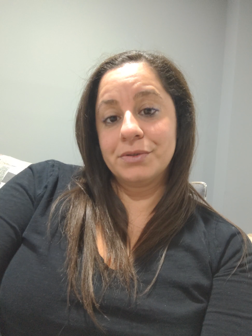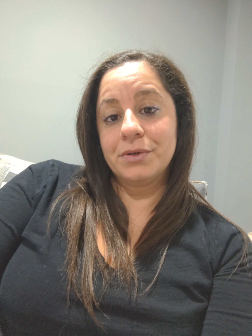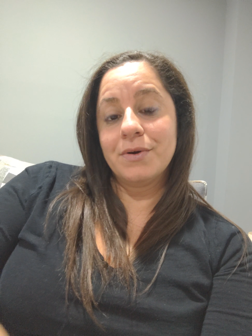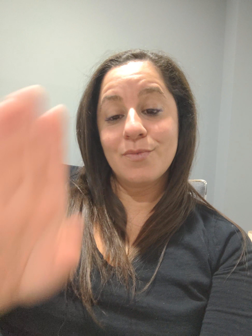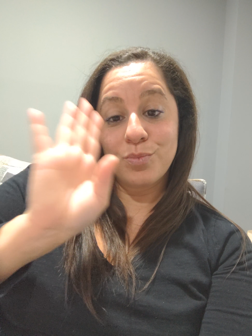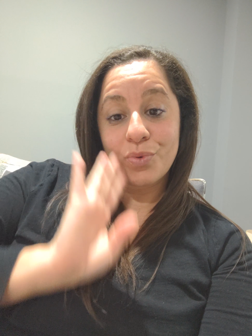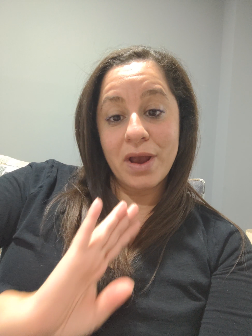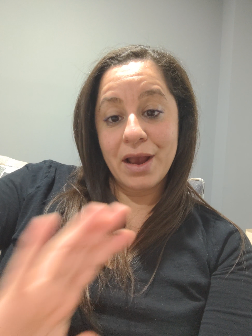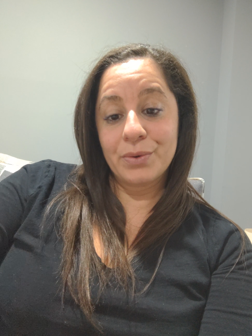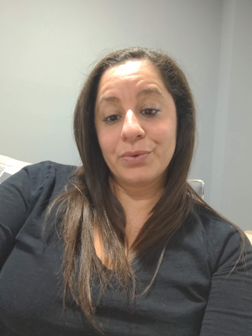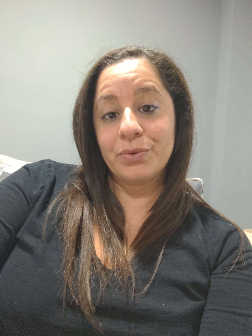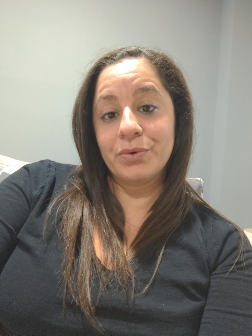brown